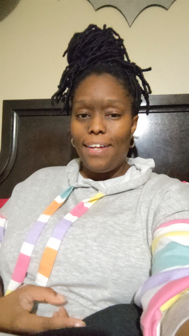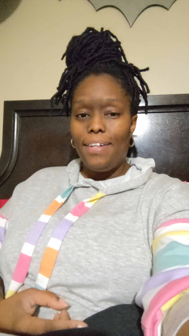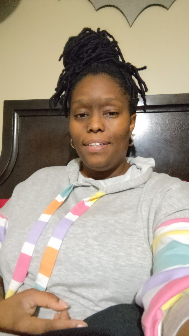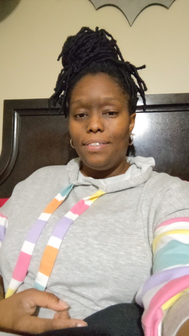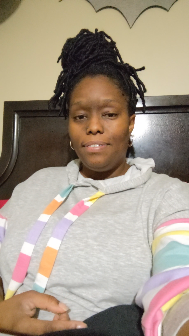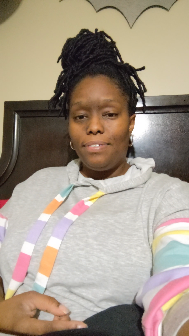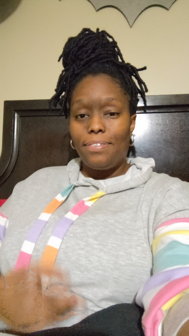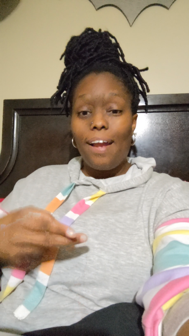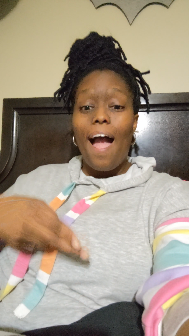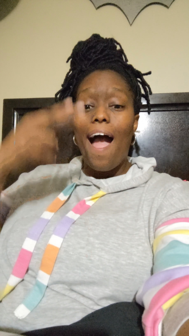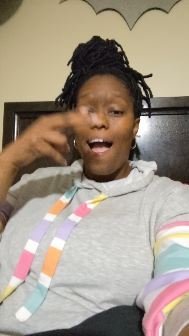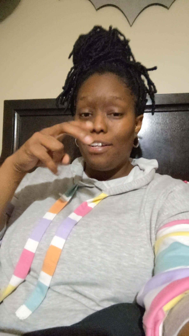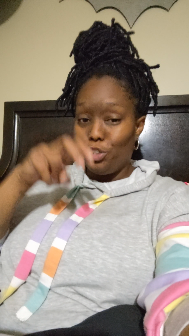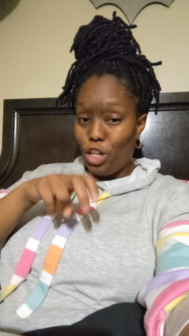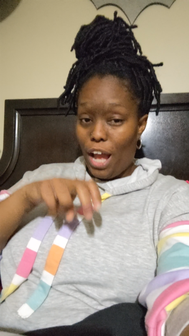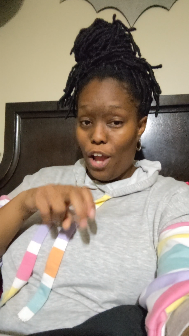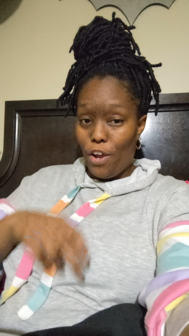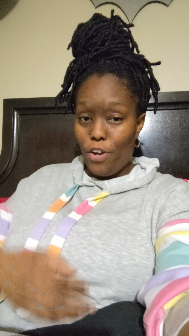high chair